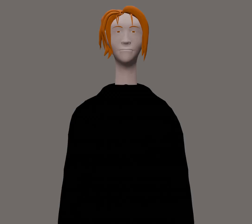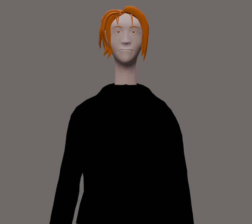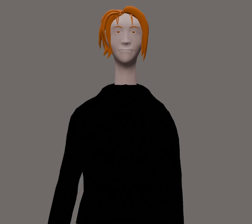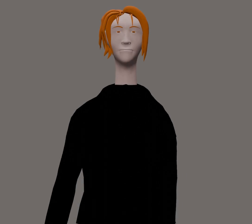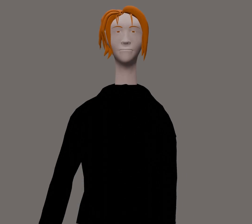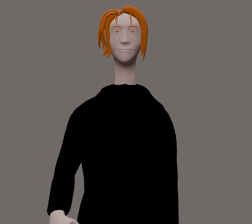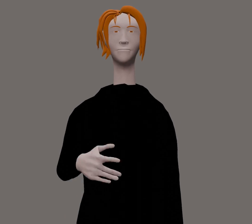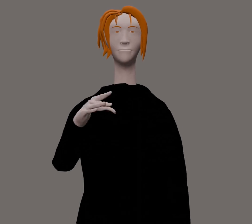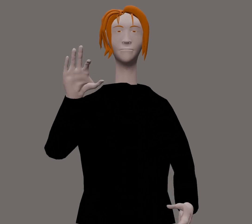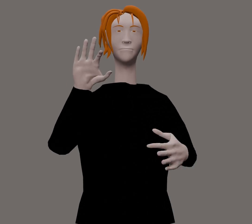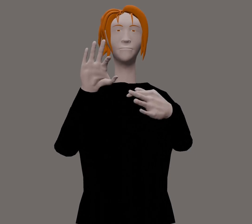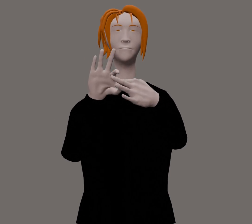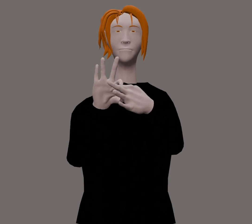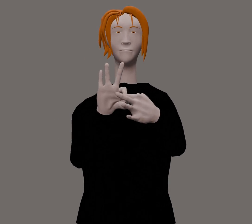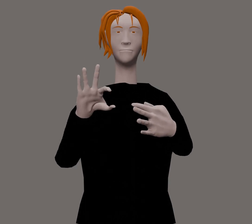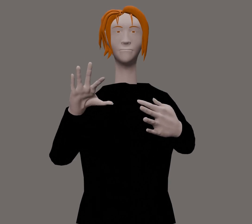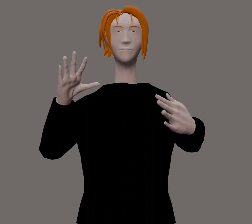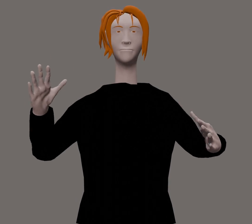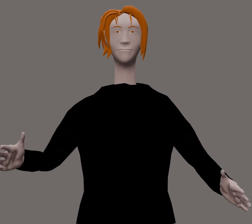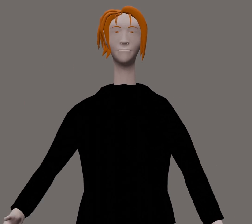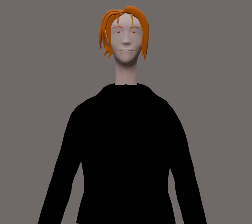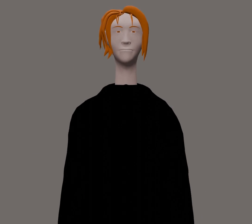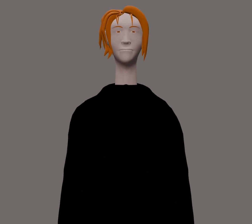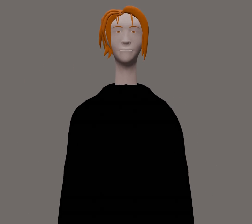Bond